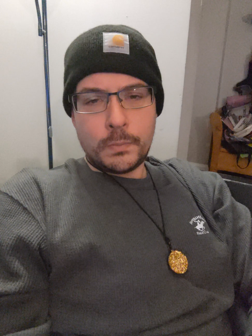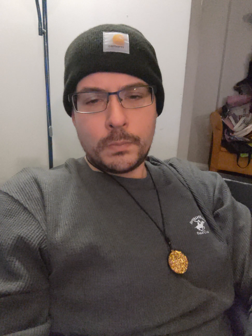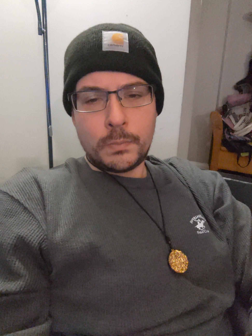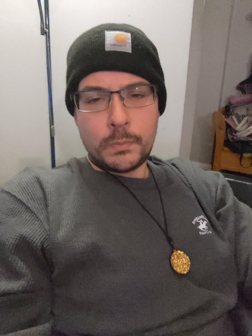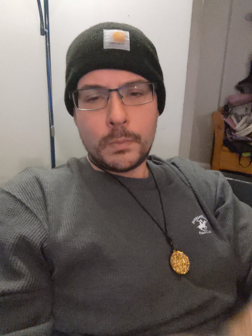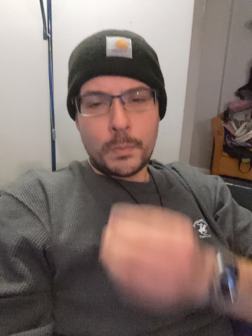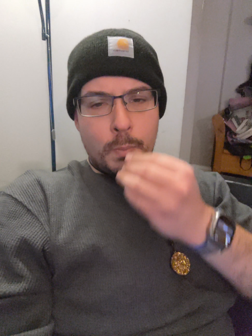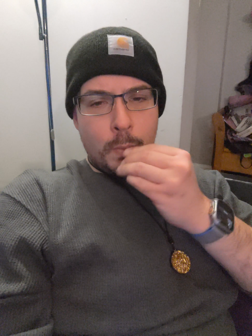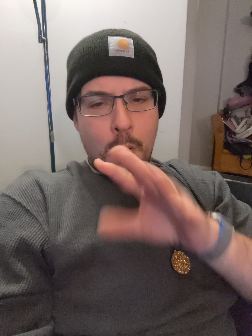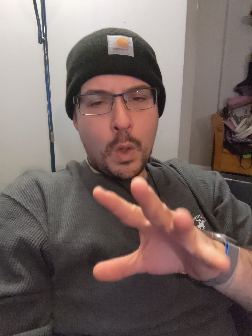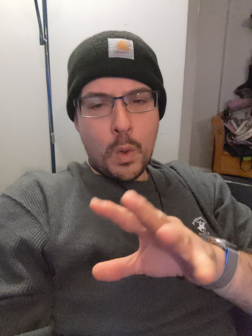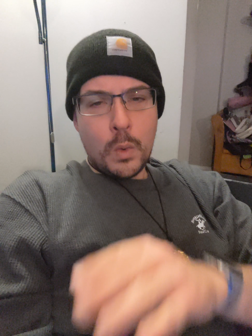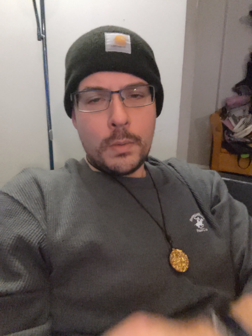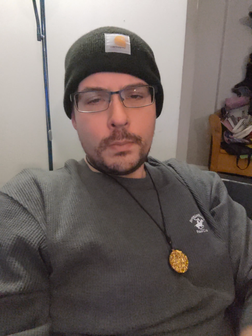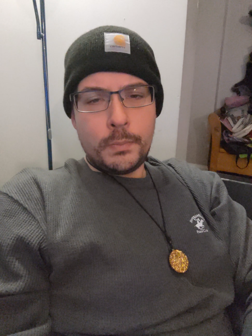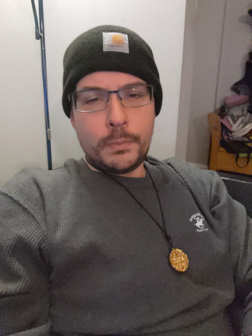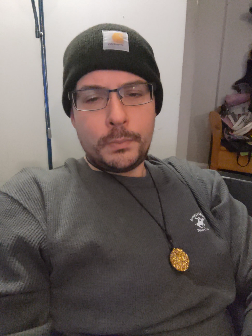blow